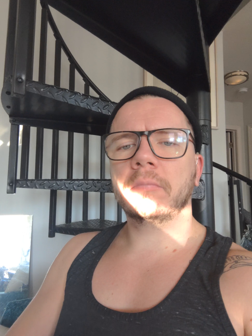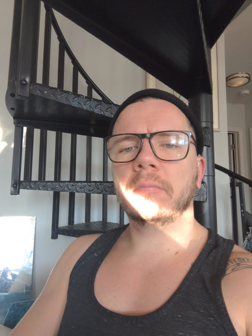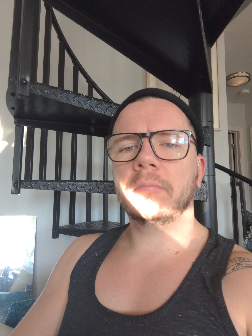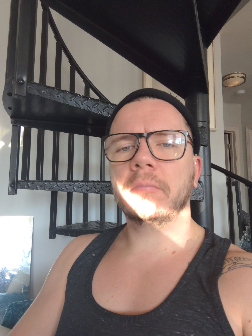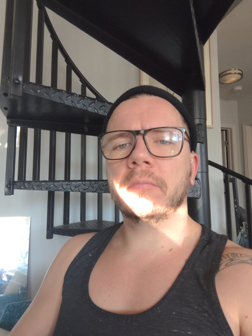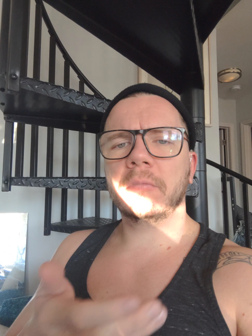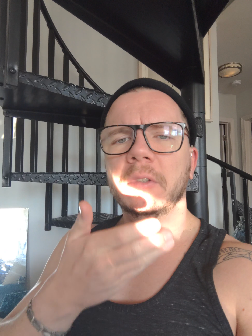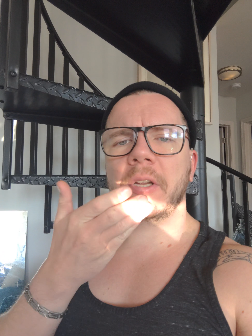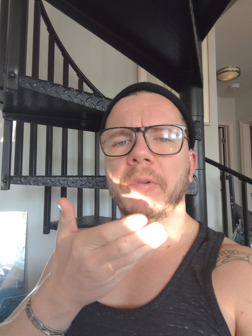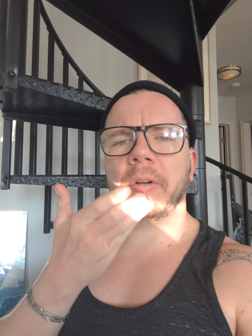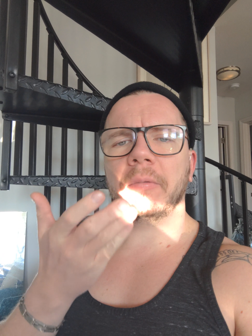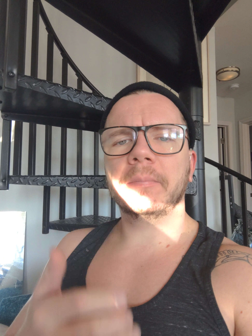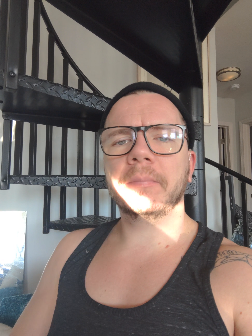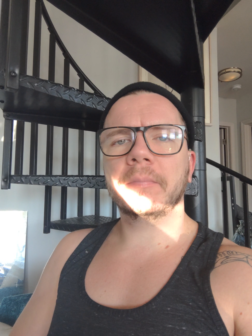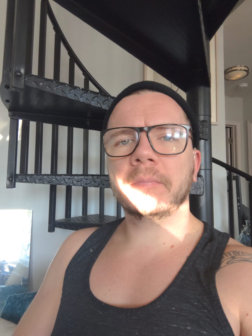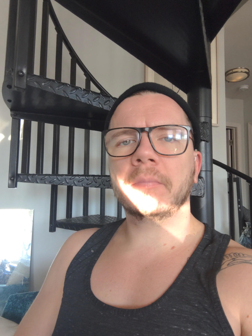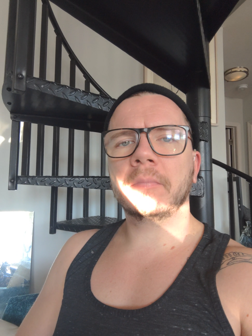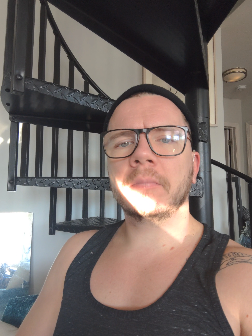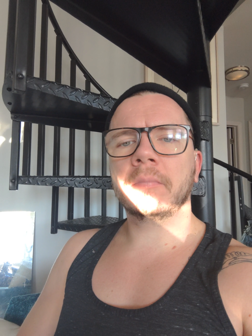cereal